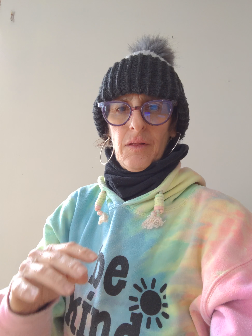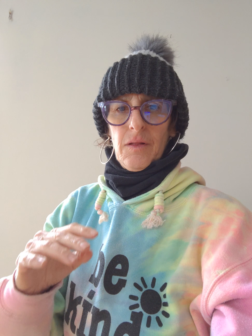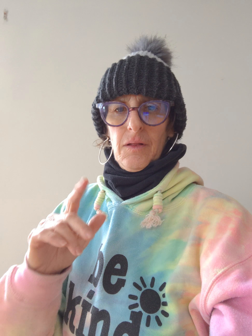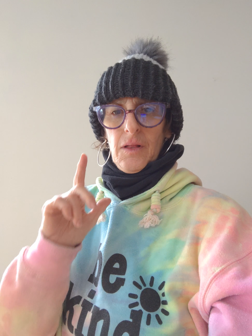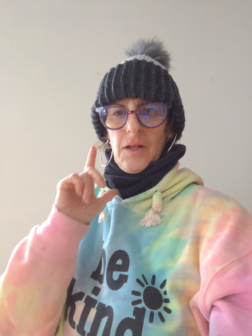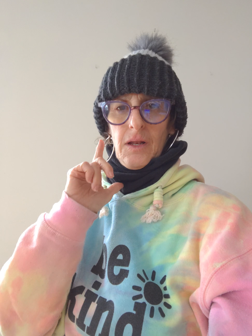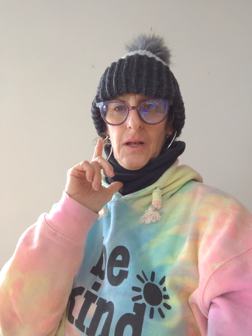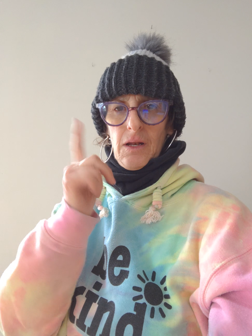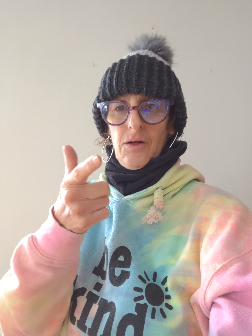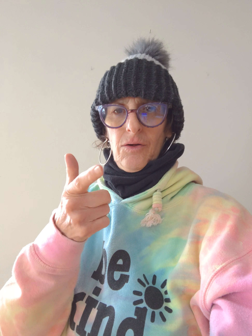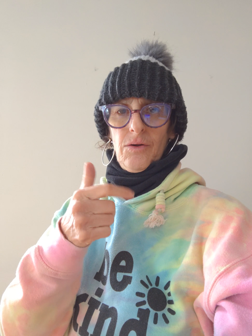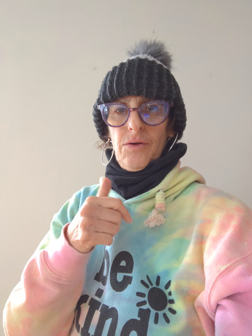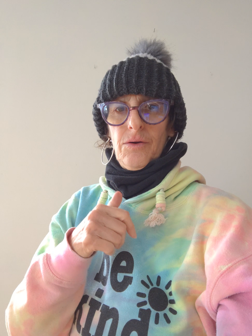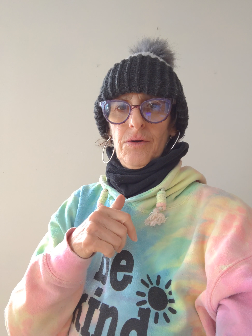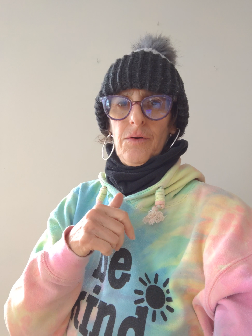later